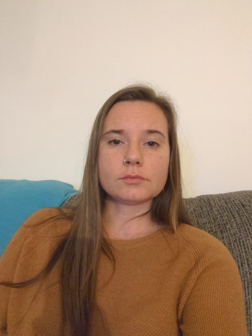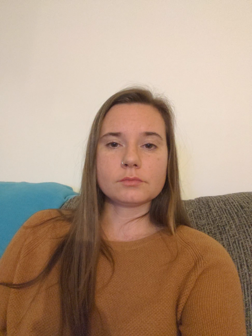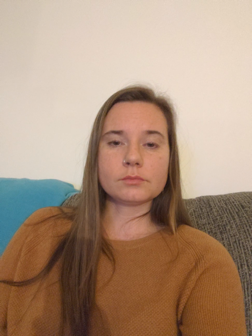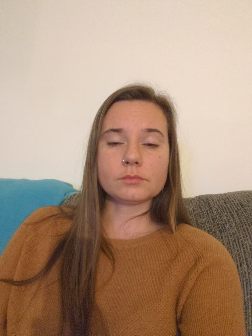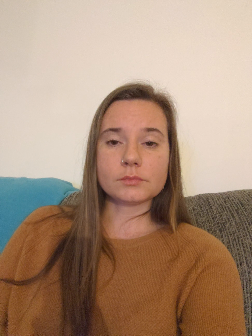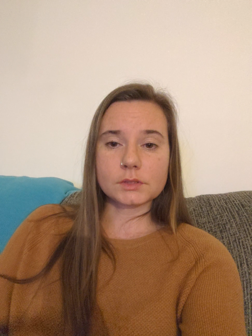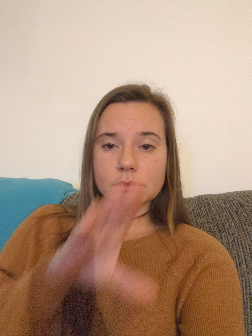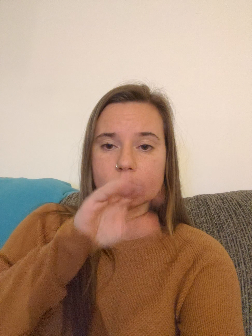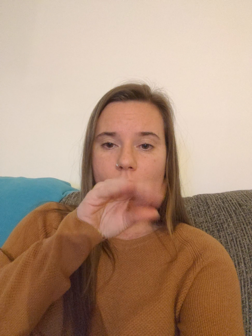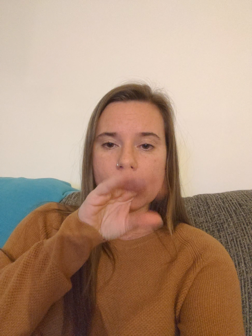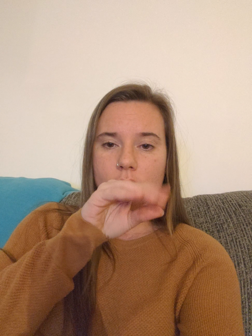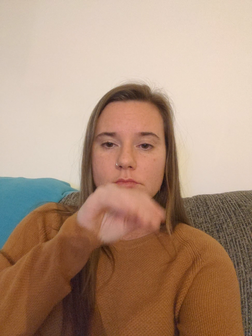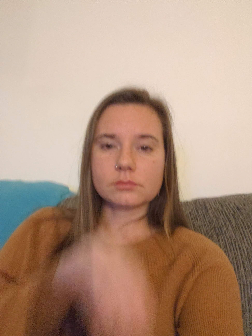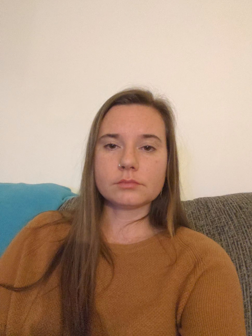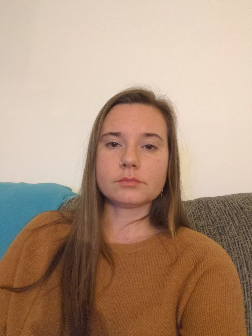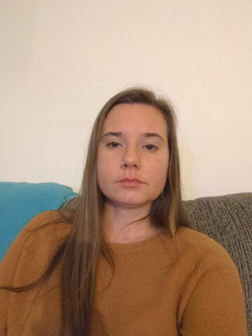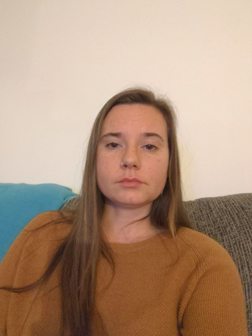duck